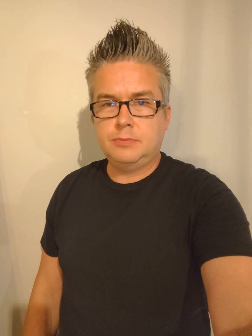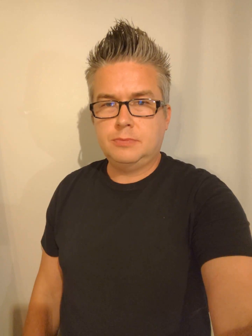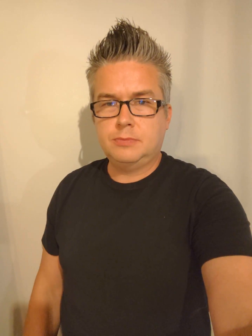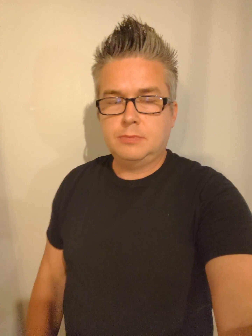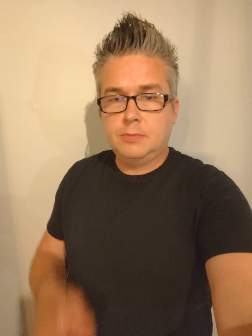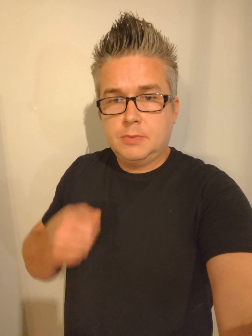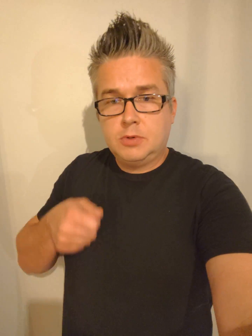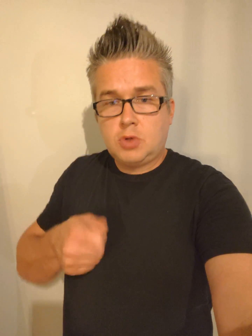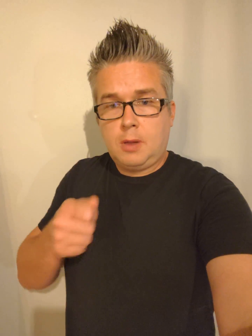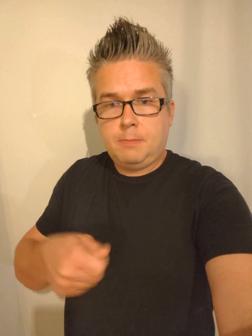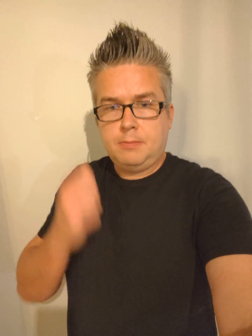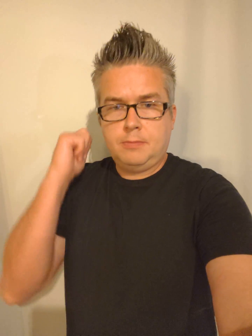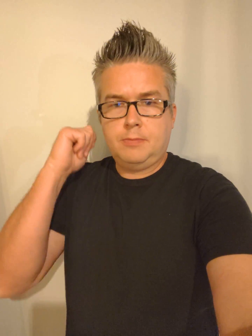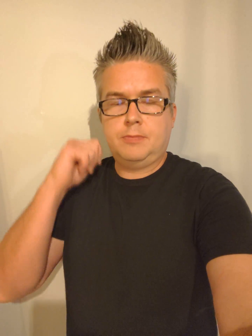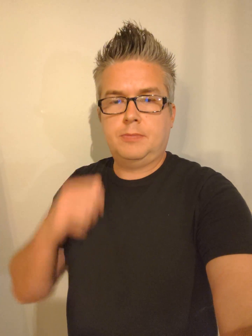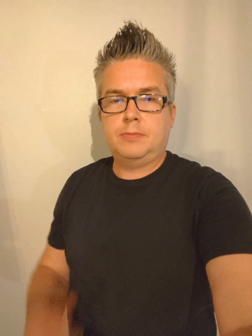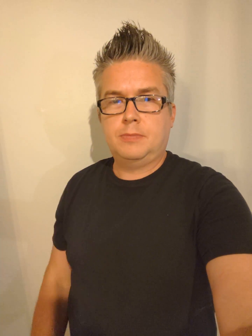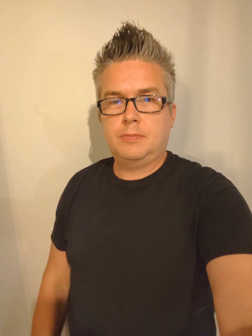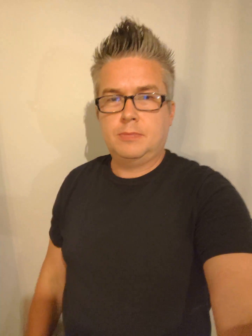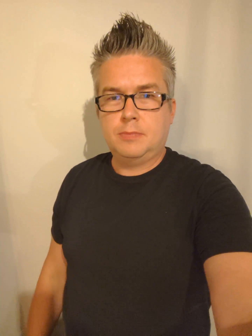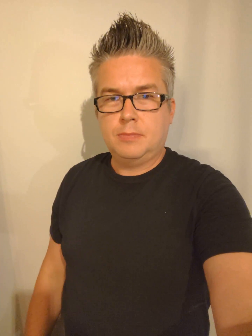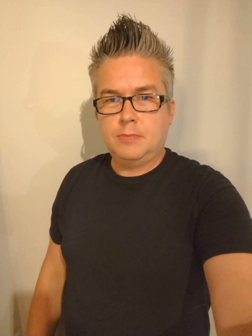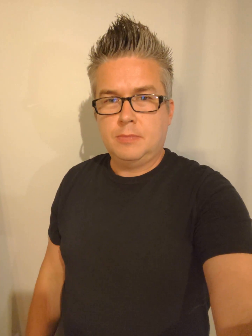shovel